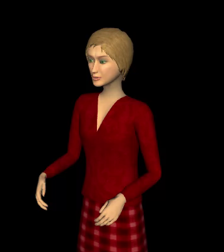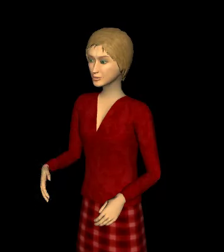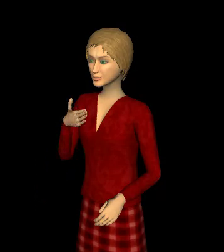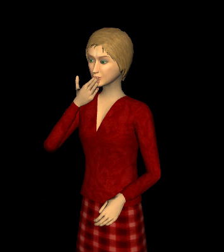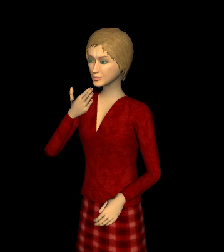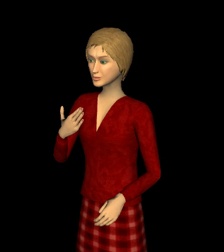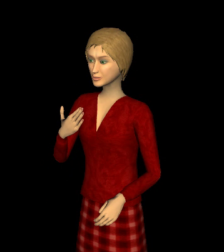يشكر